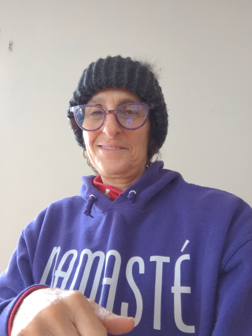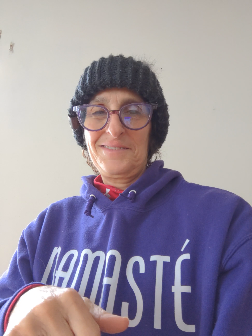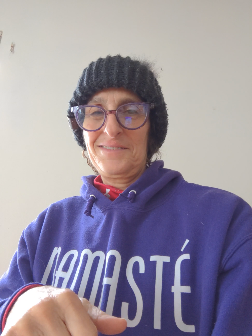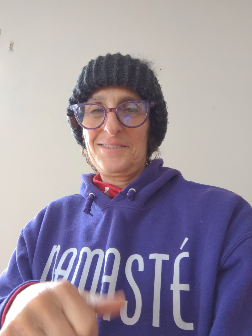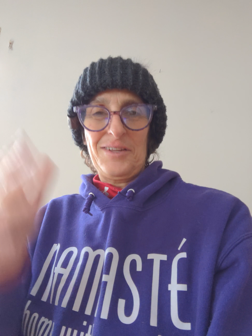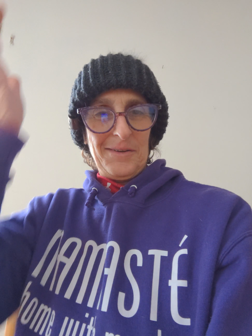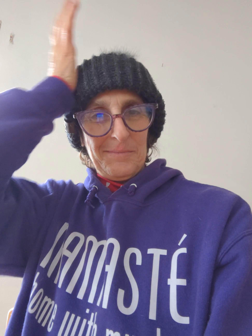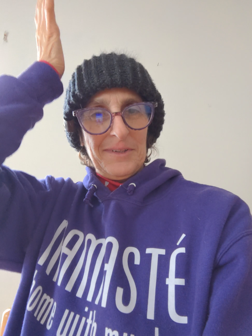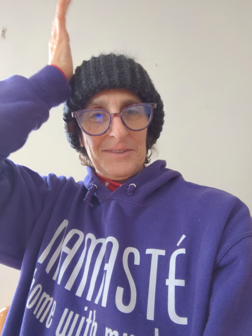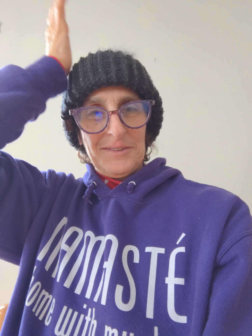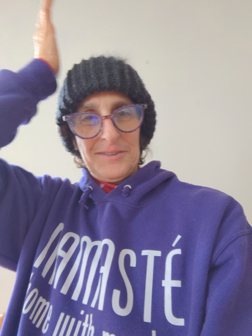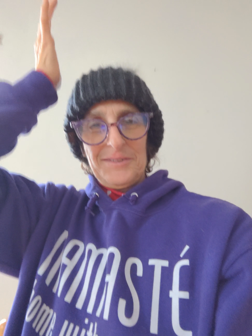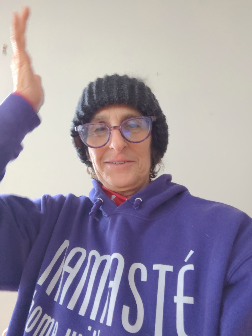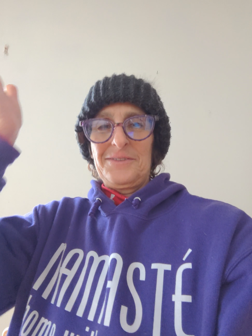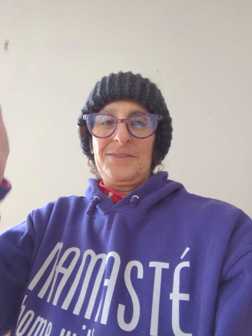garbage